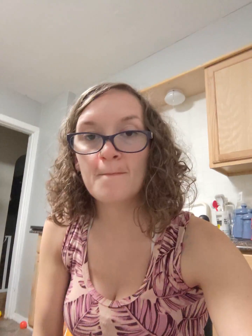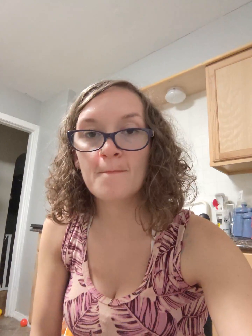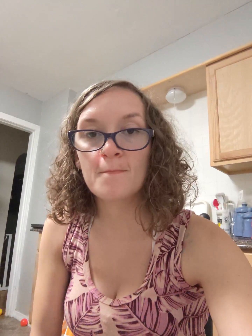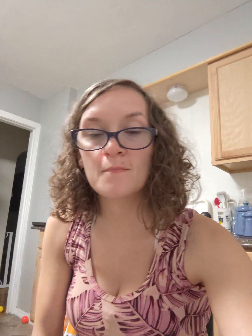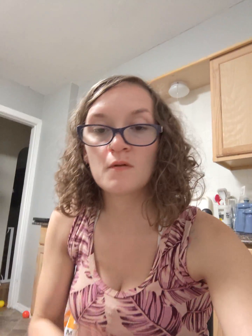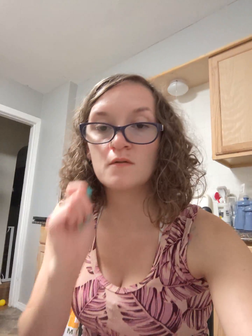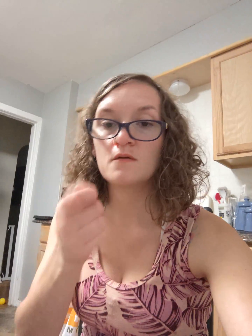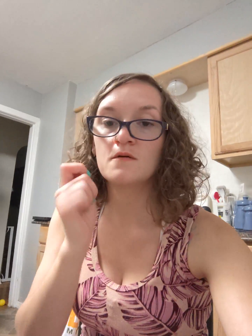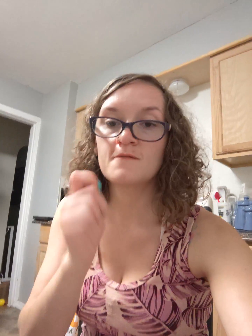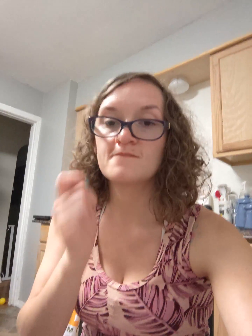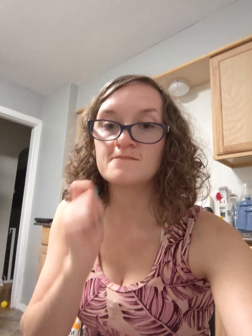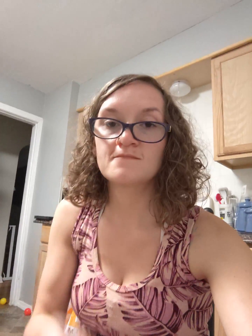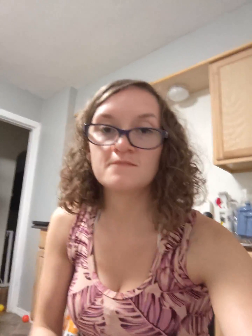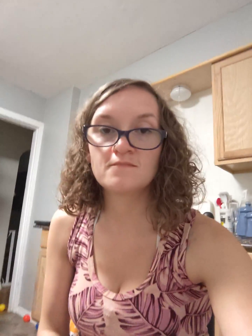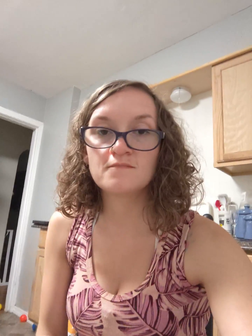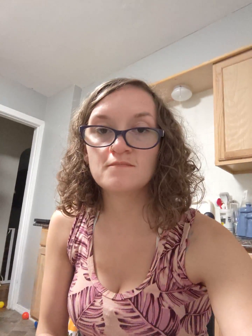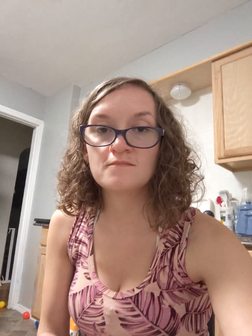hammer